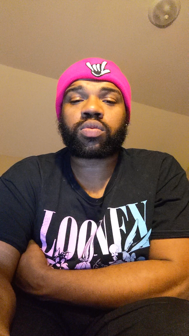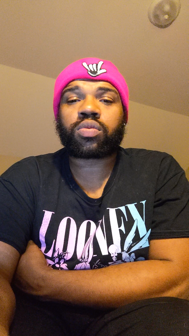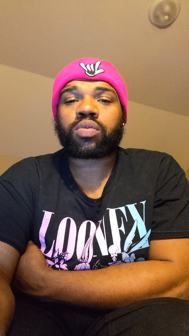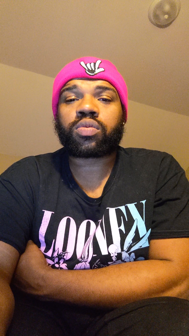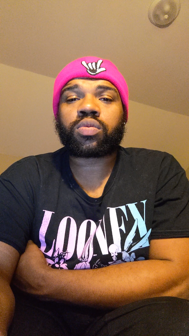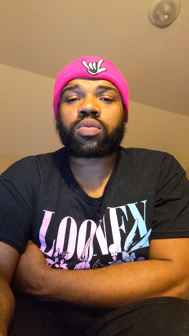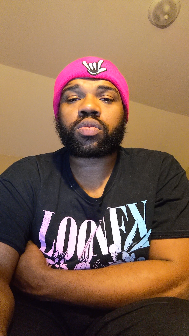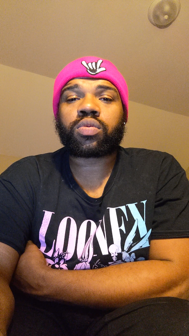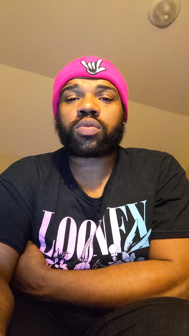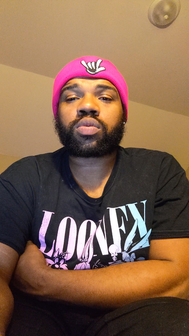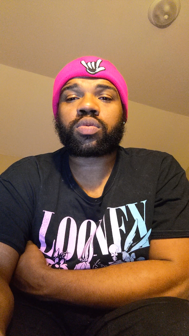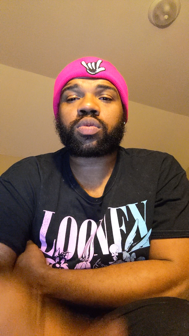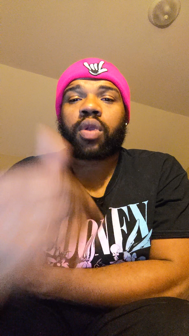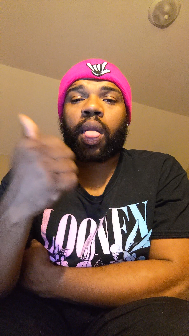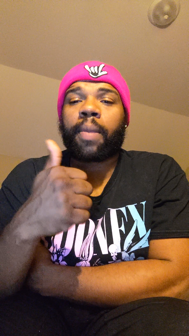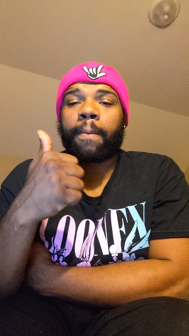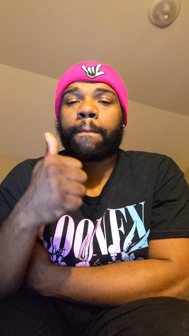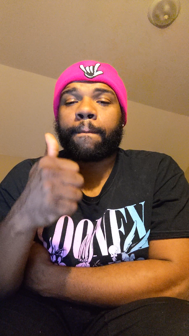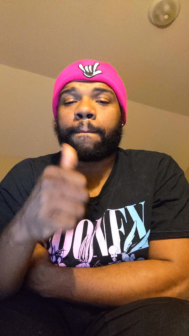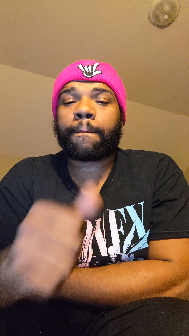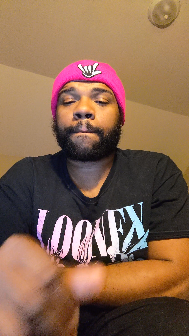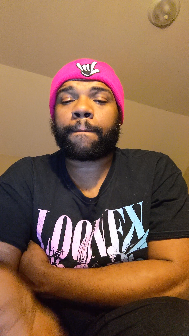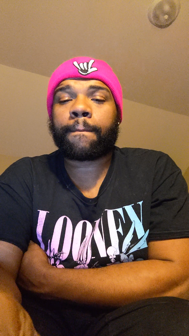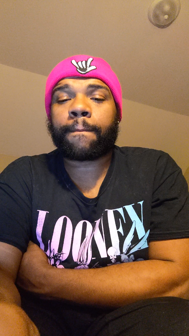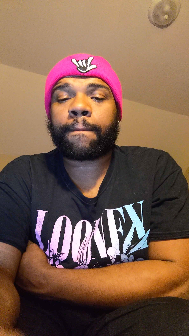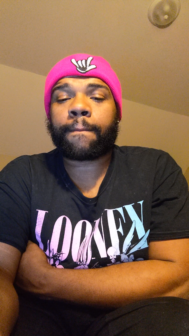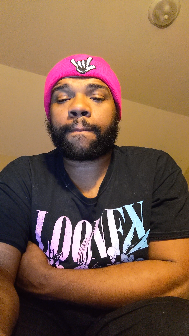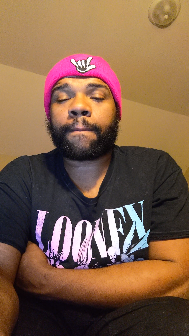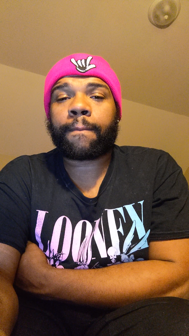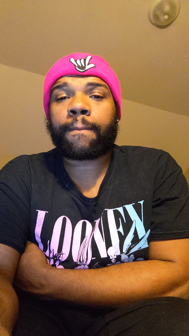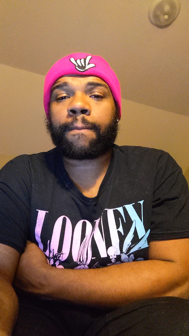help